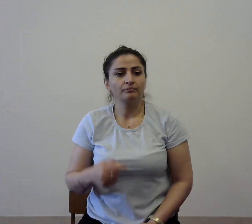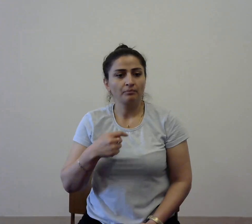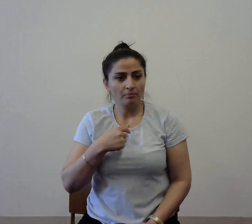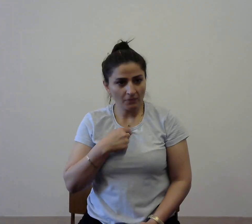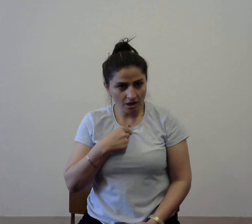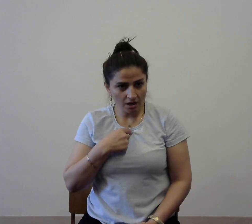mən